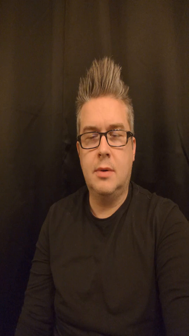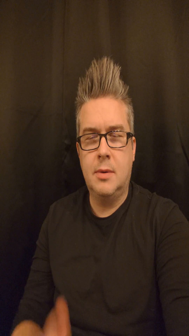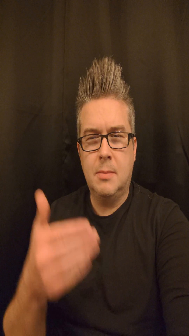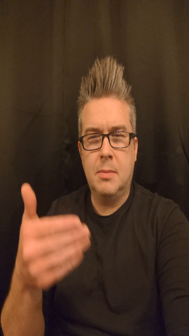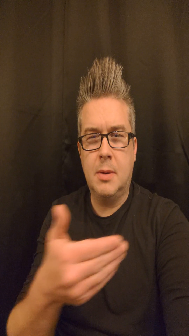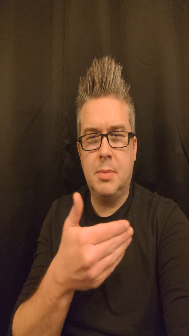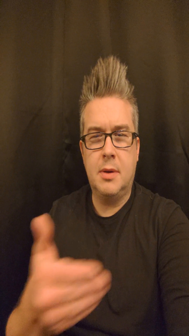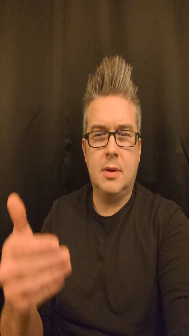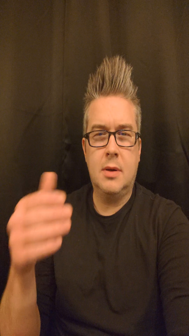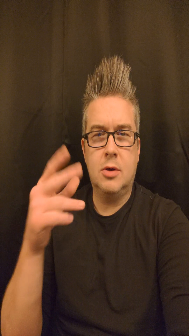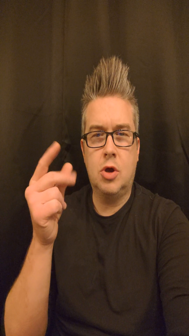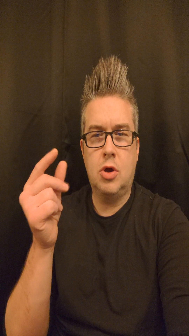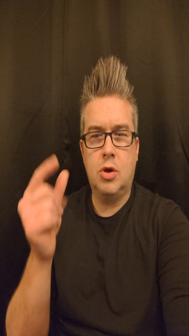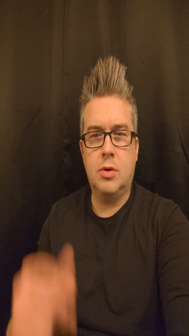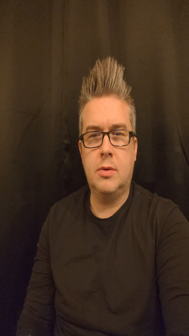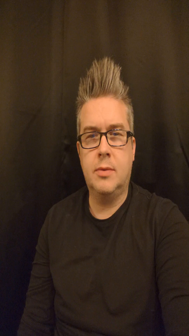puppy